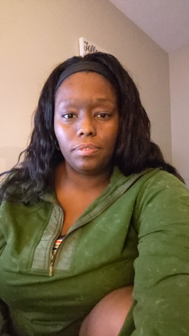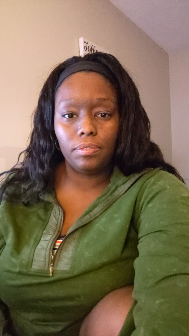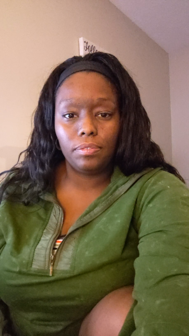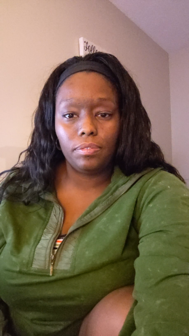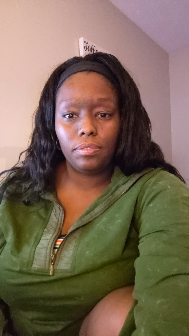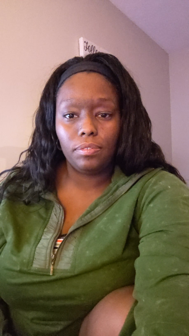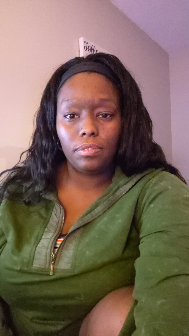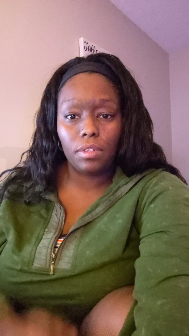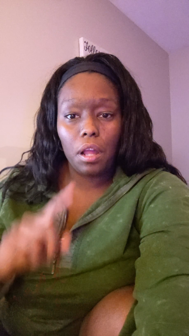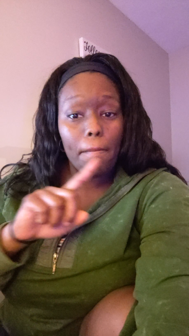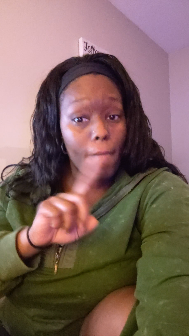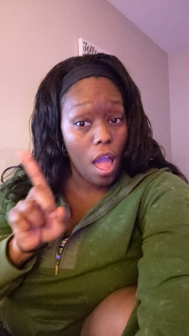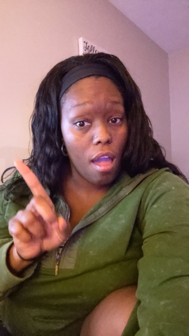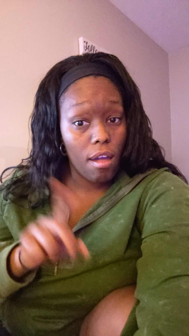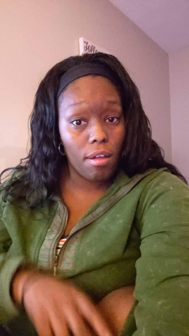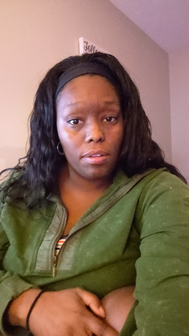but